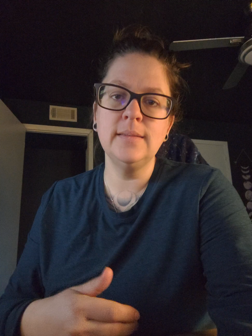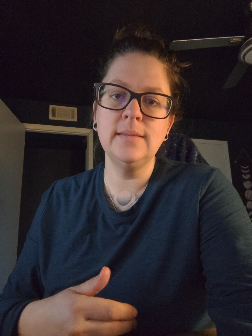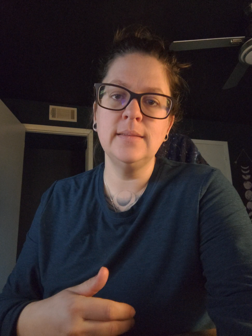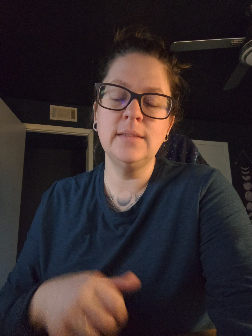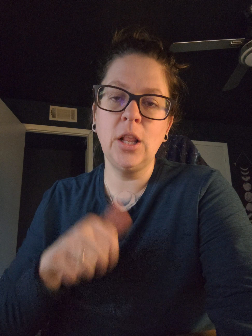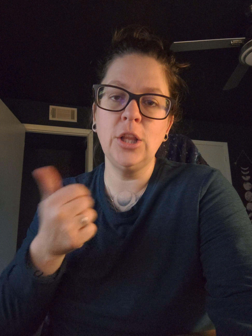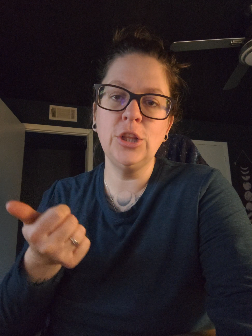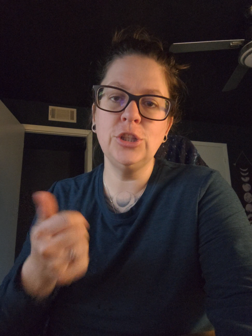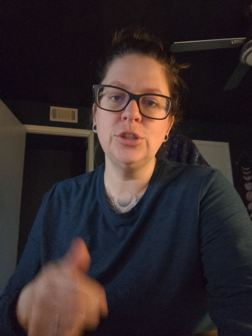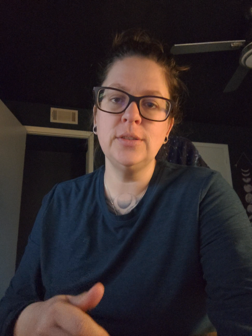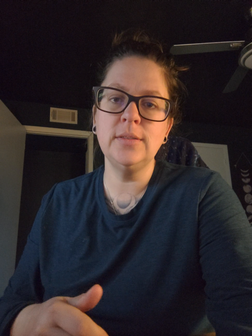another